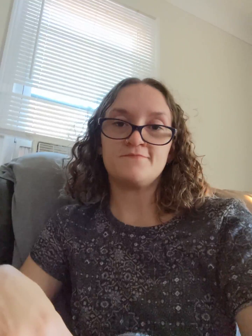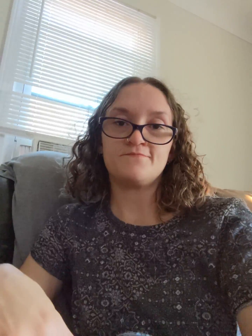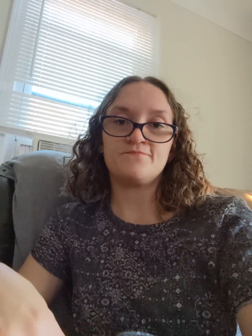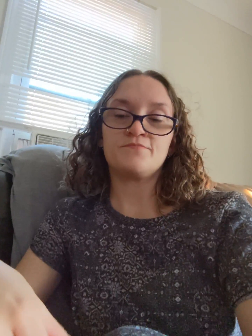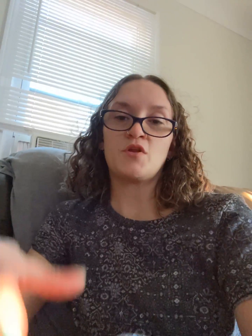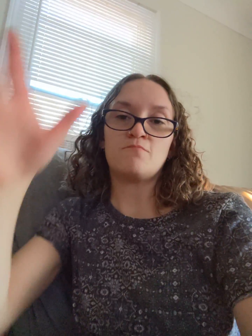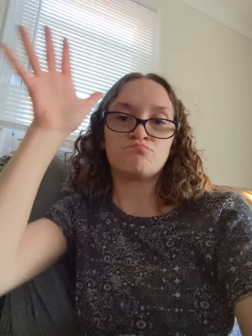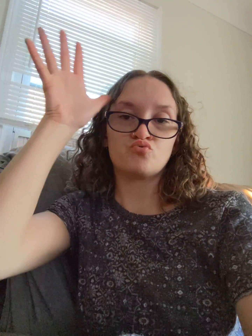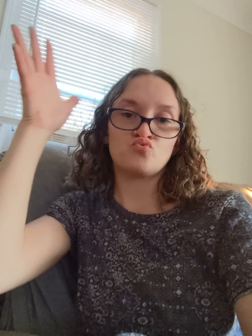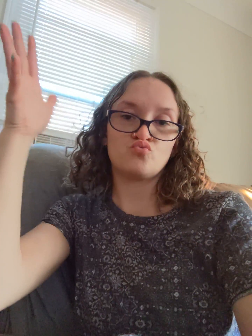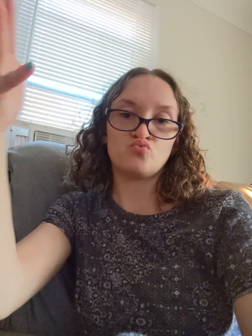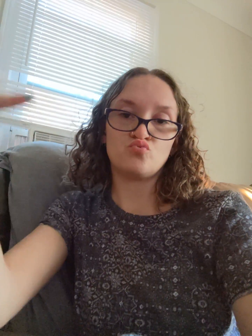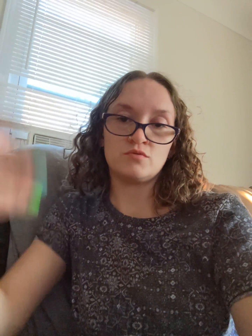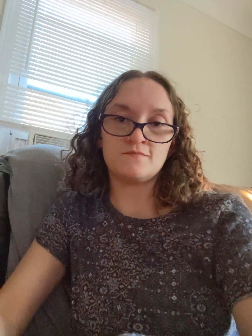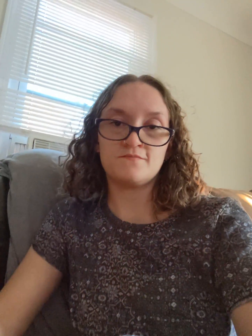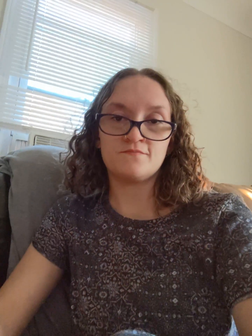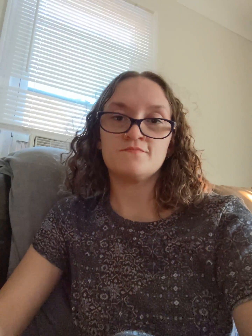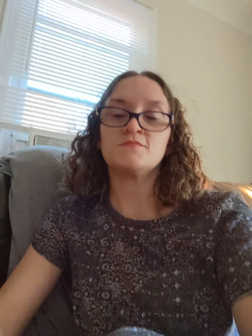moose